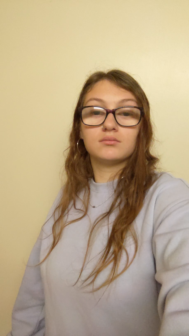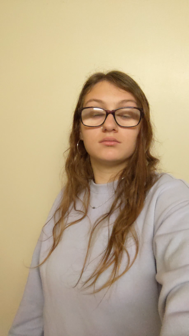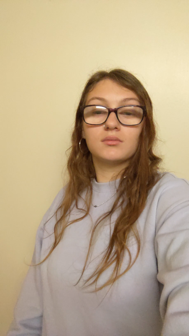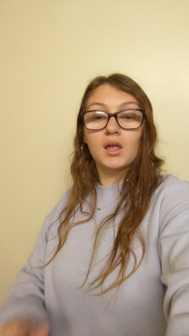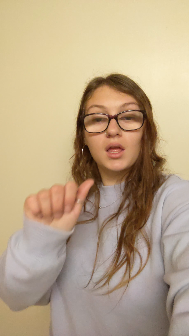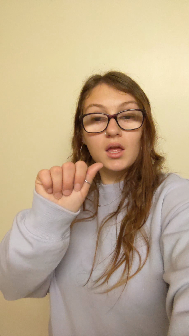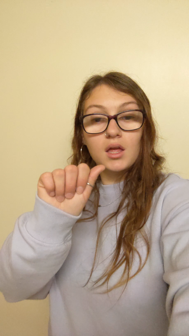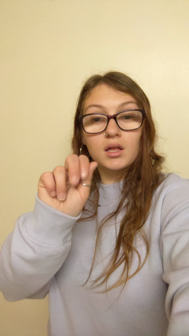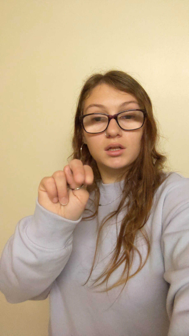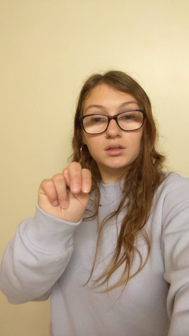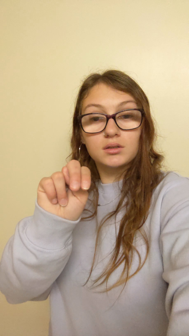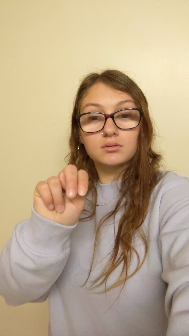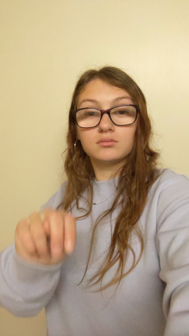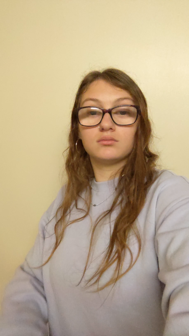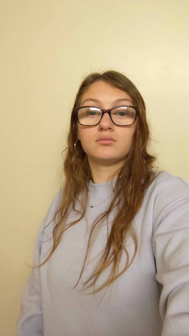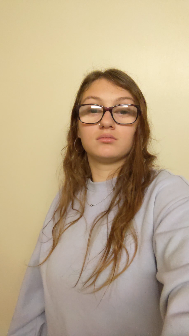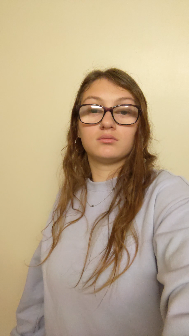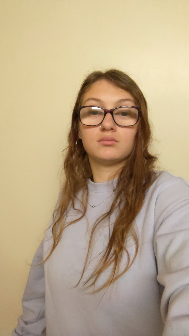an